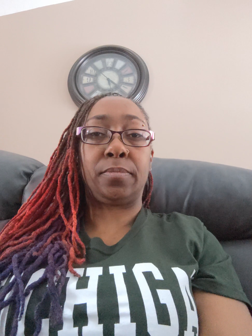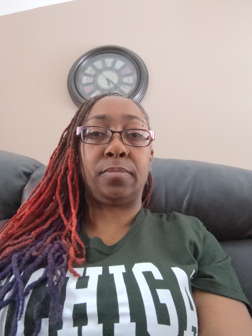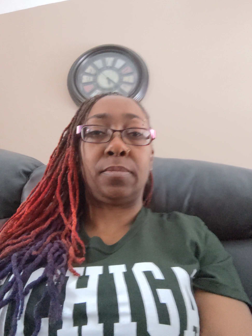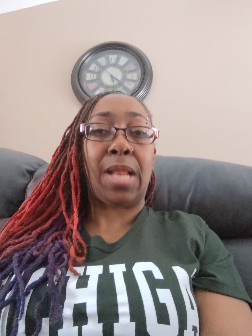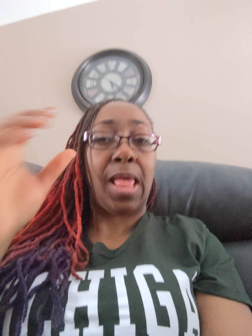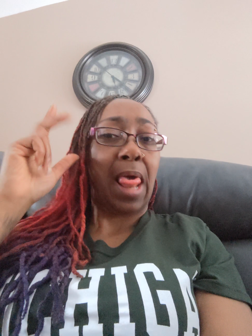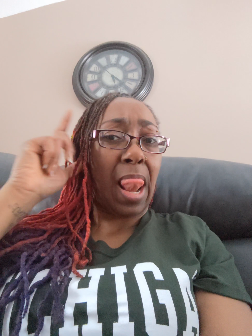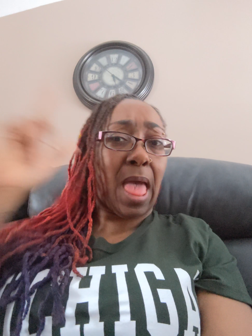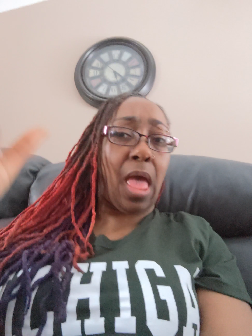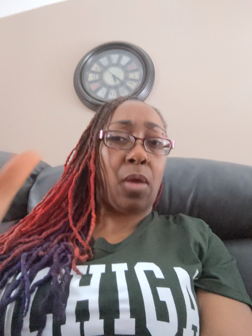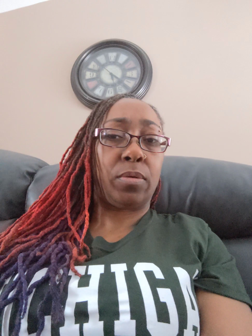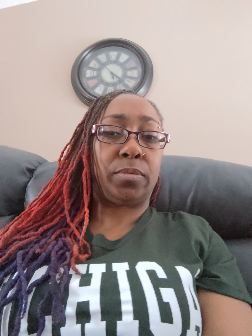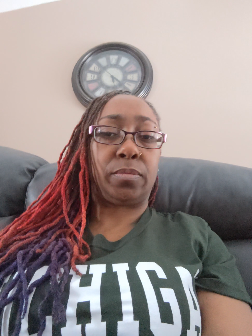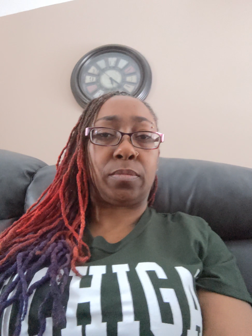loud